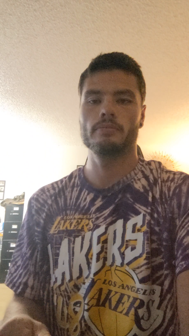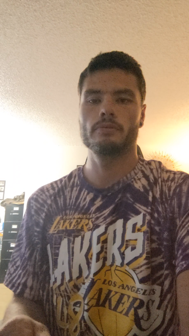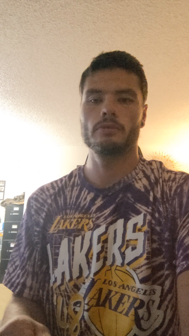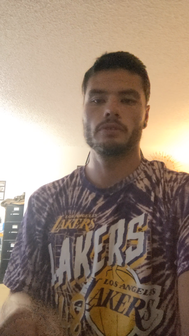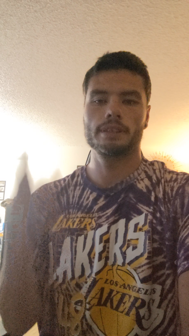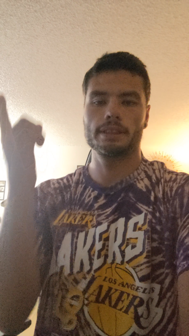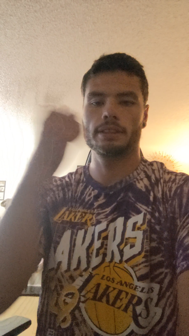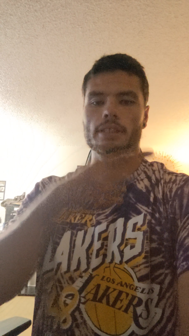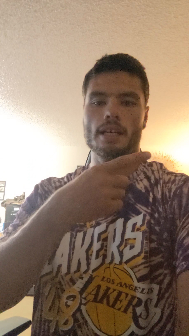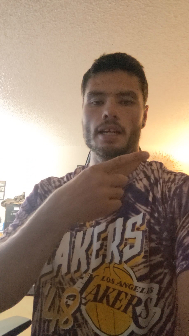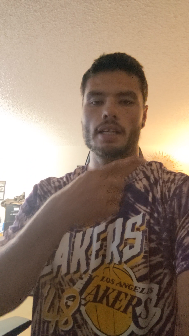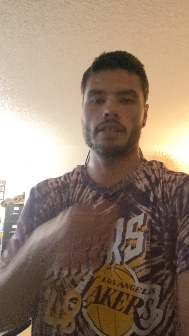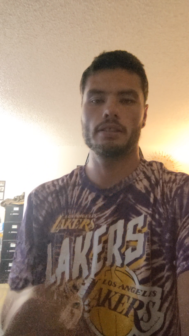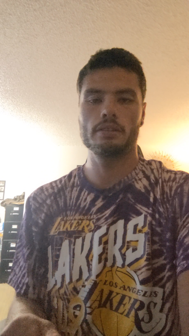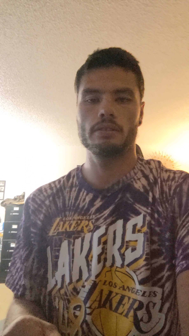day